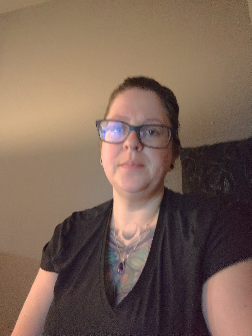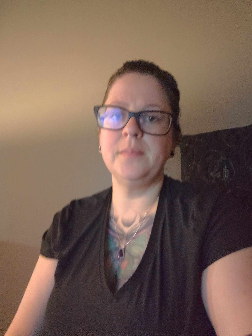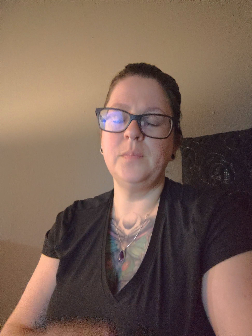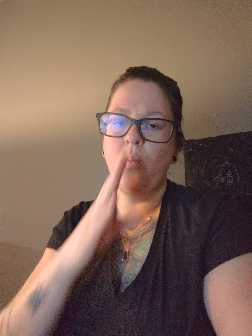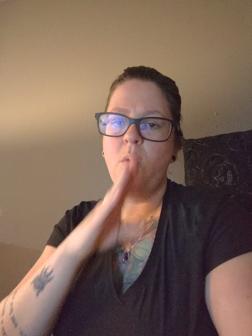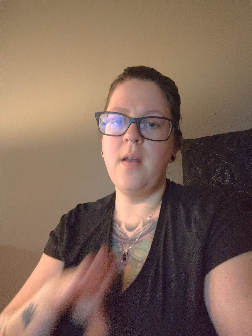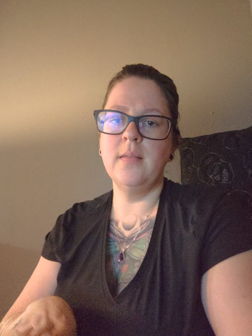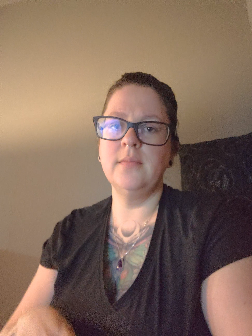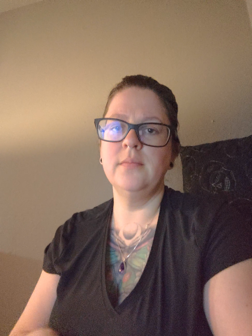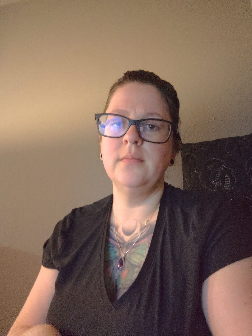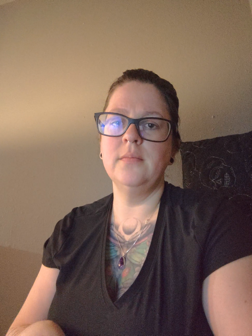quiet